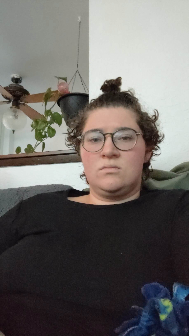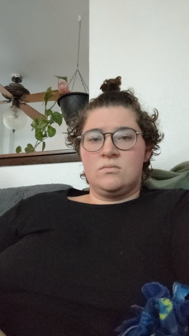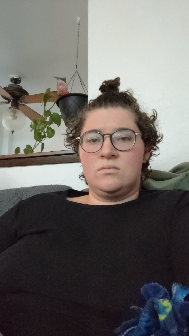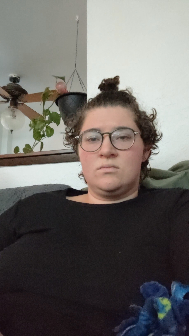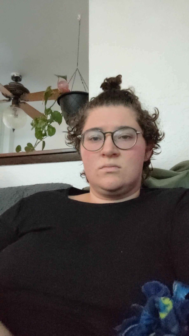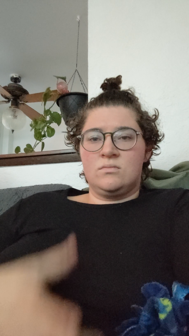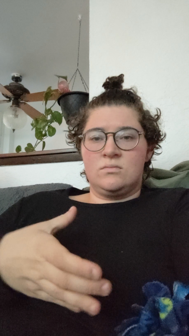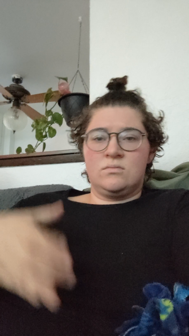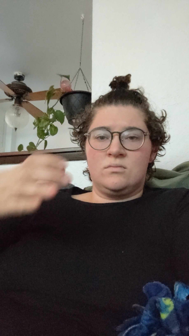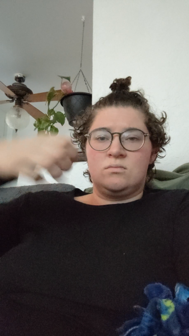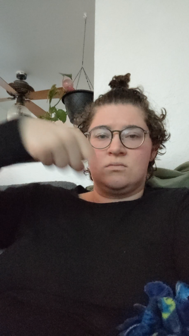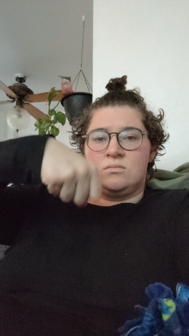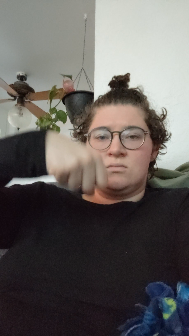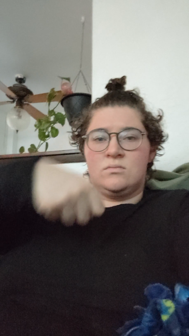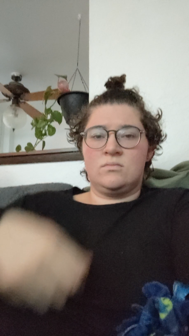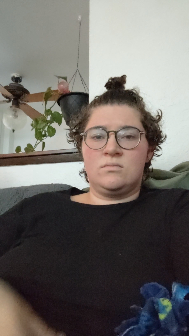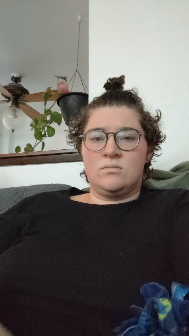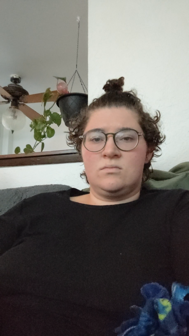bucket